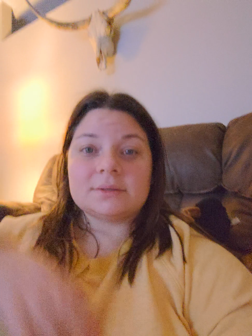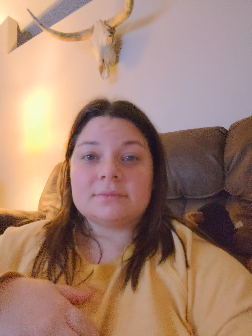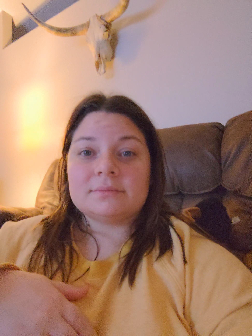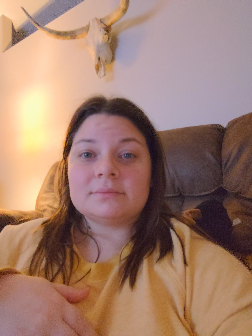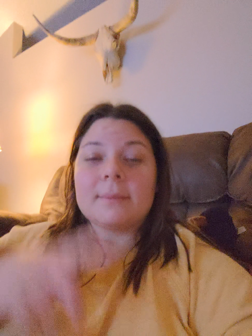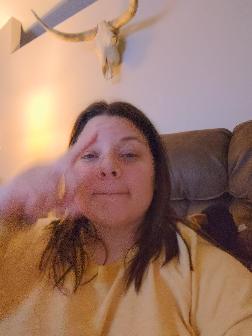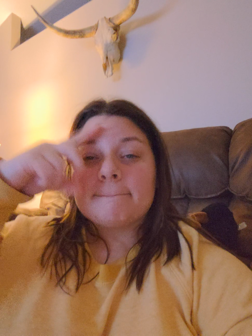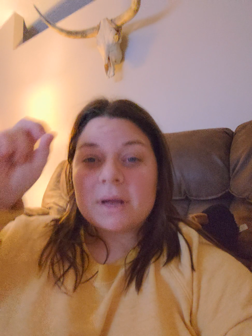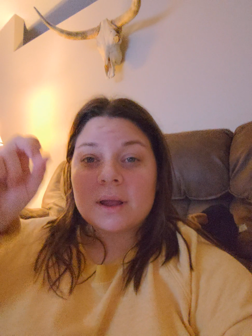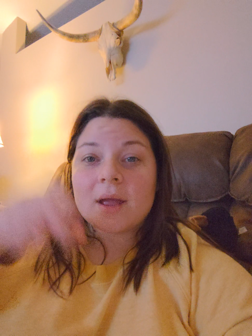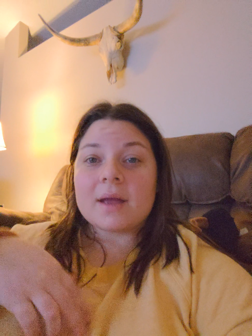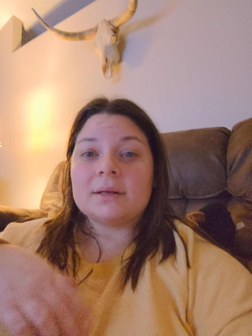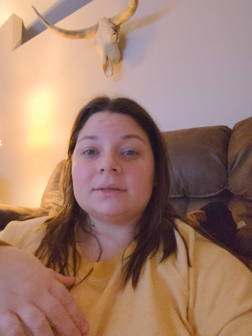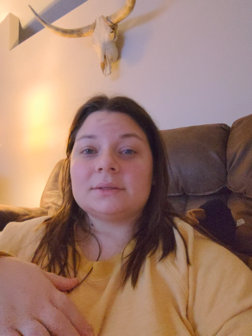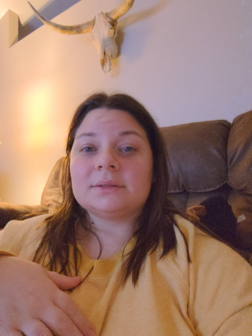because